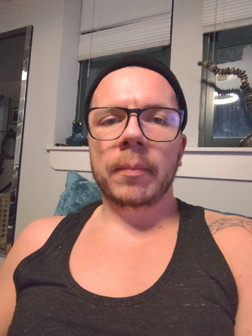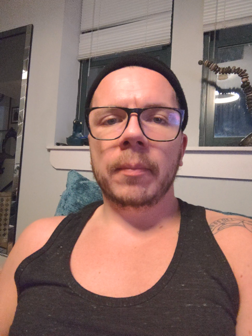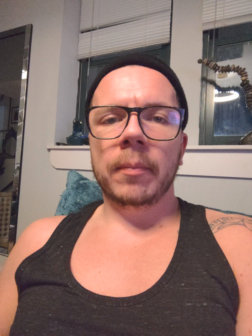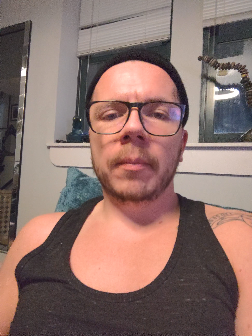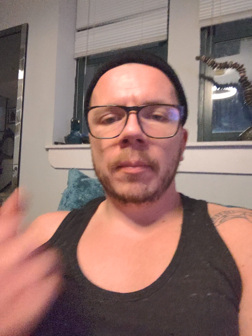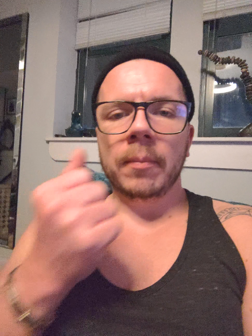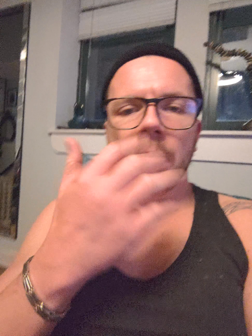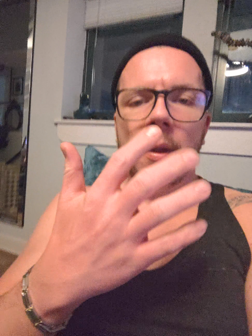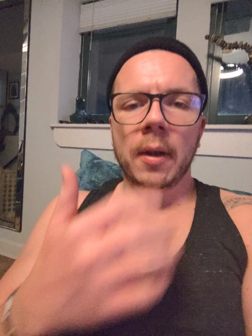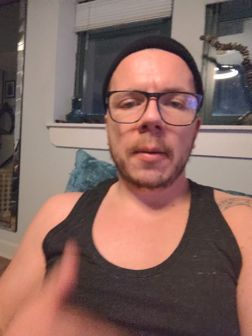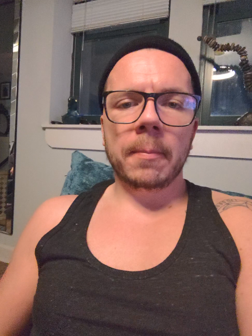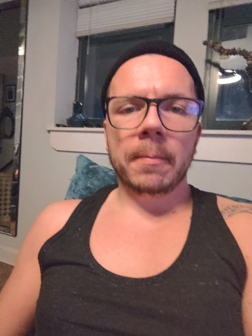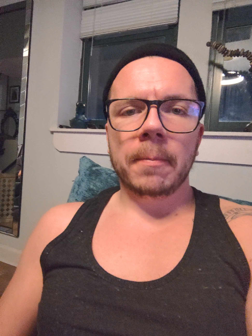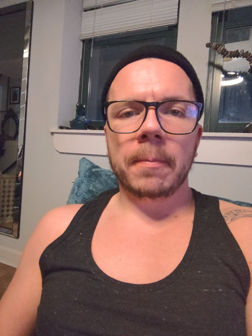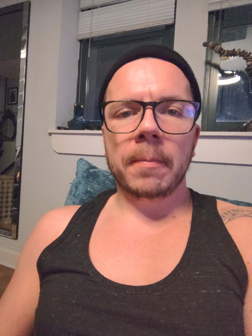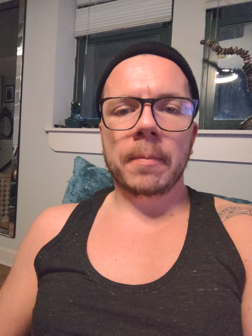many